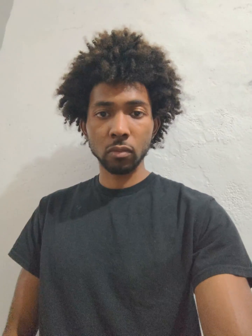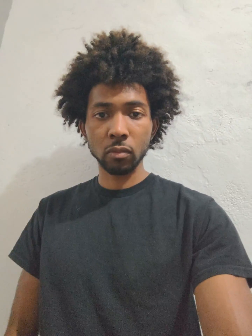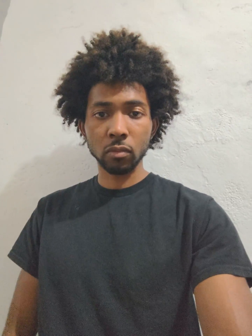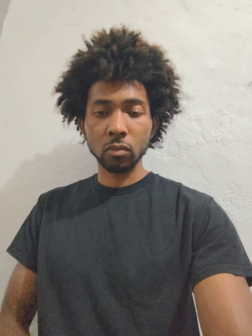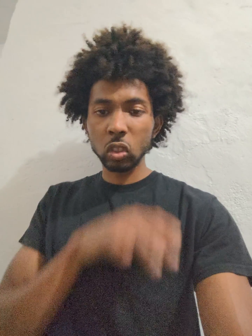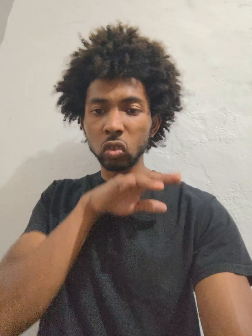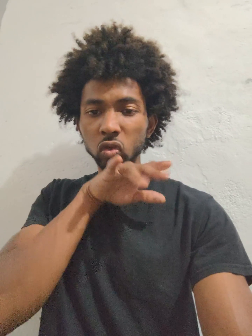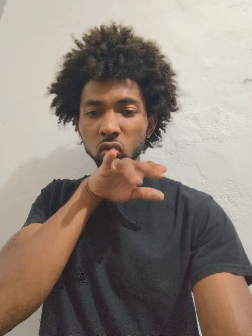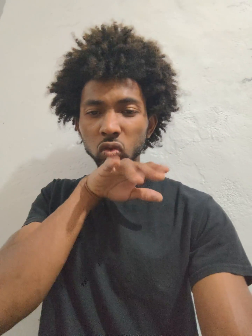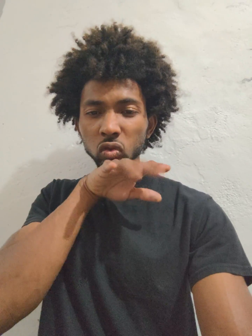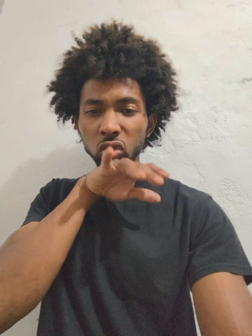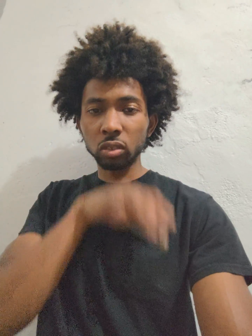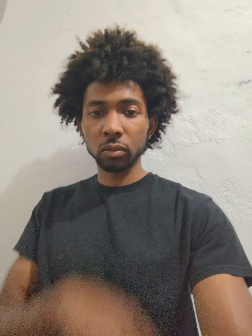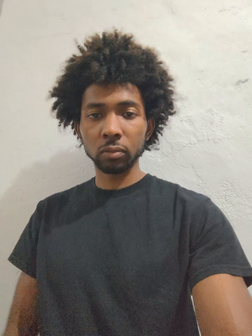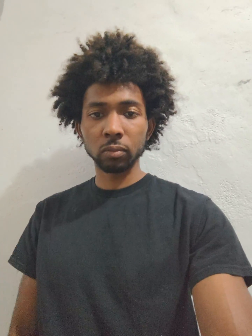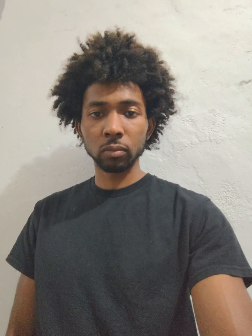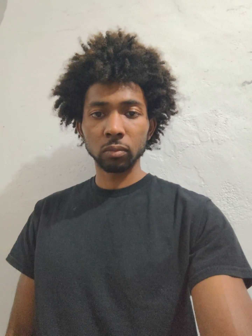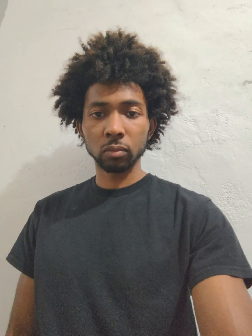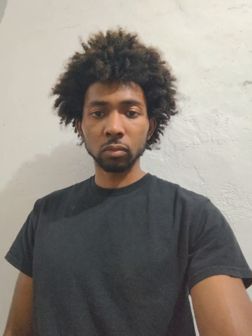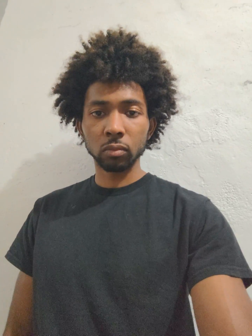naughty